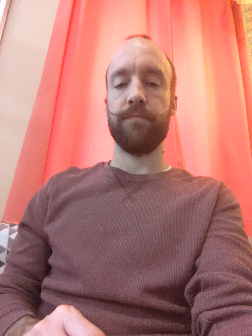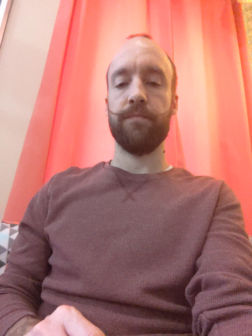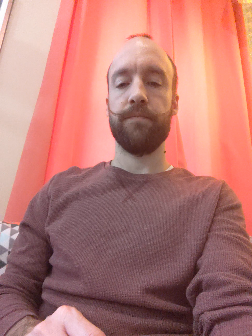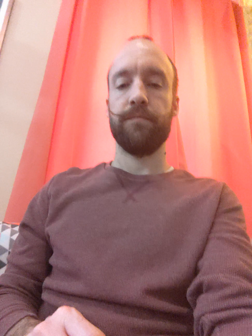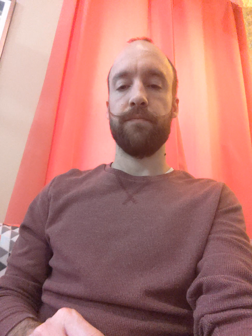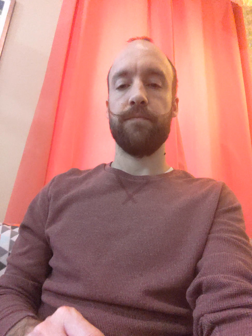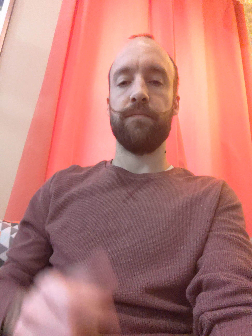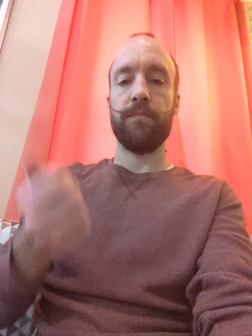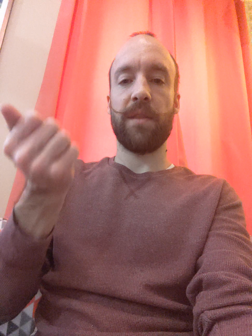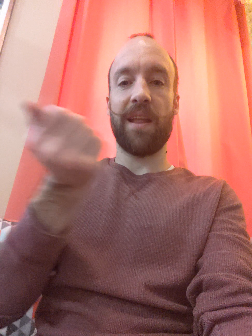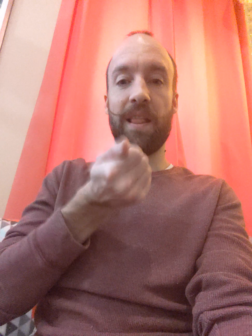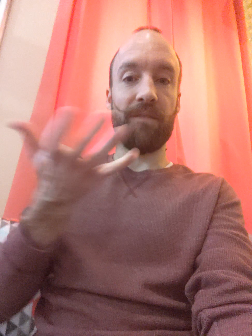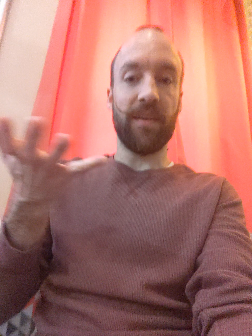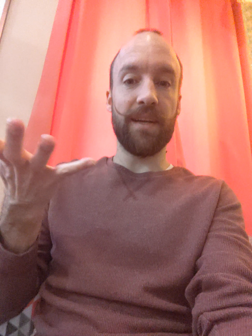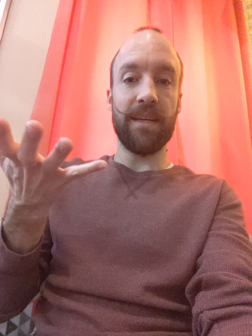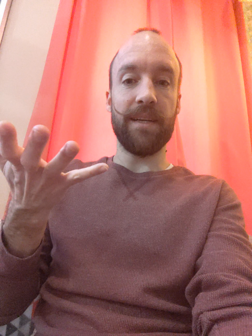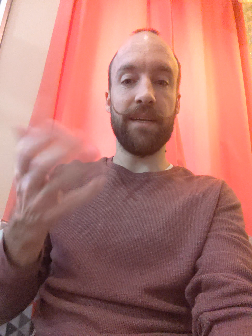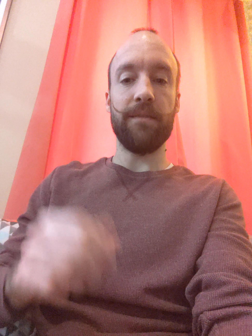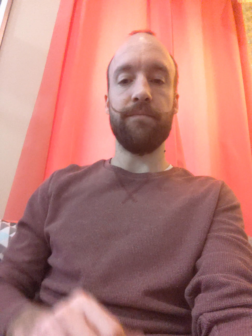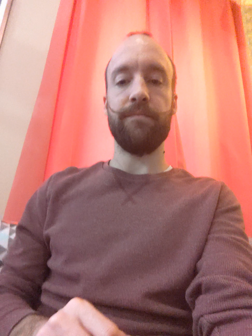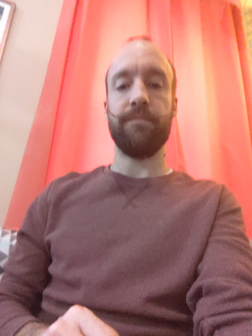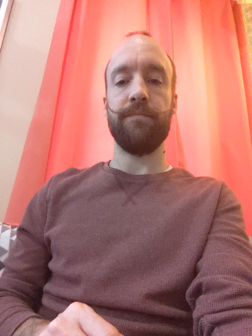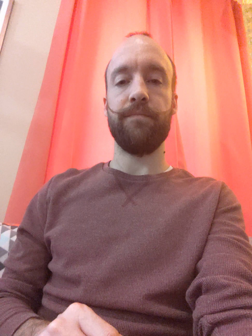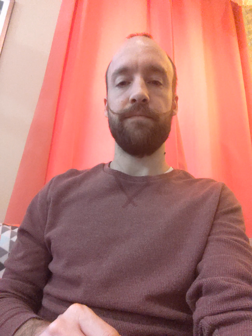every